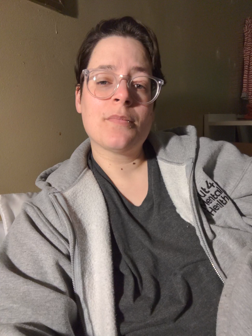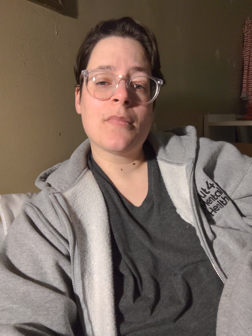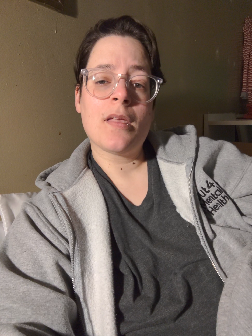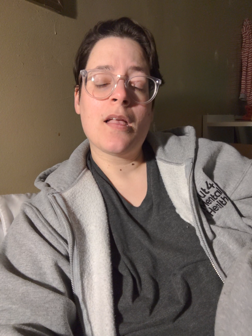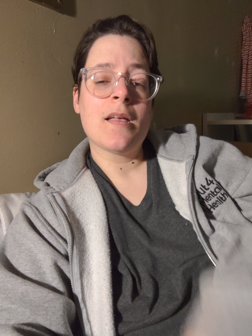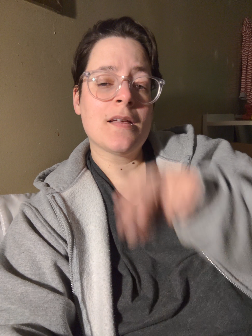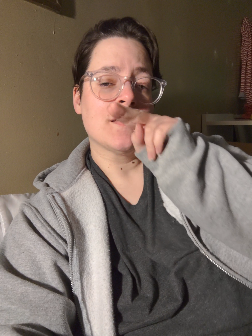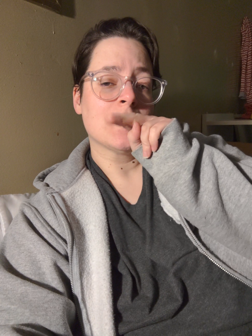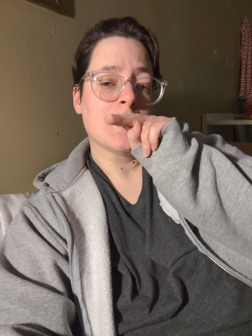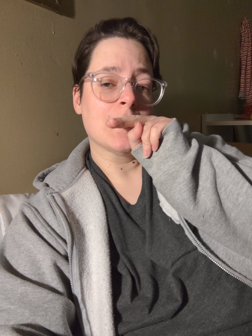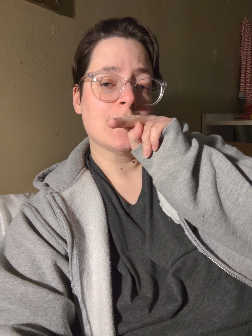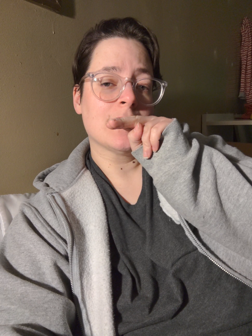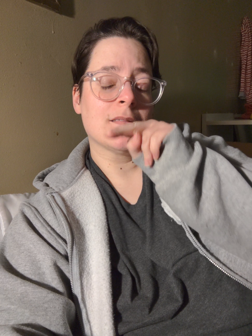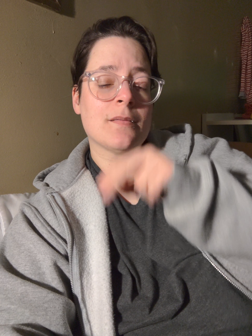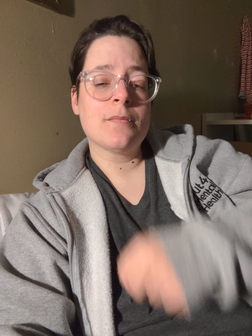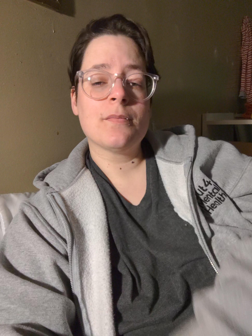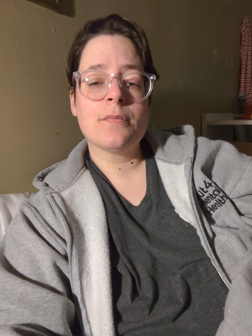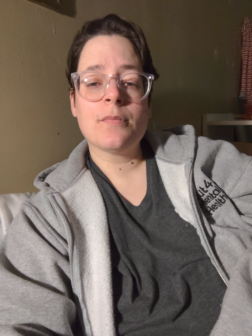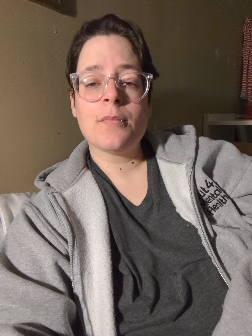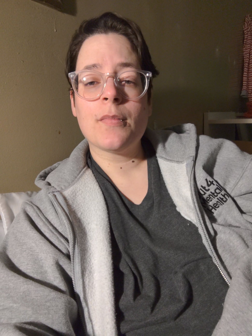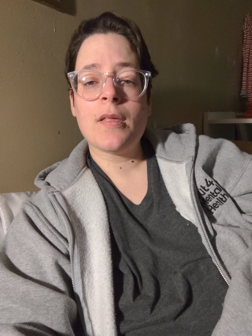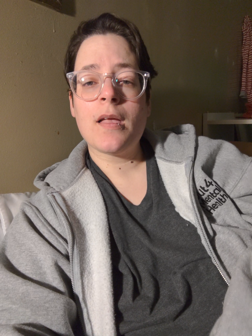tongue